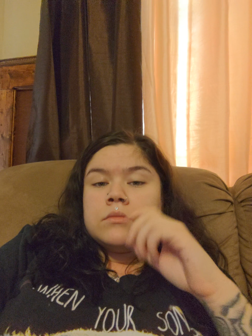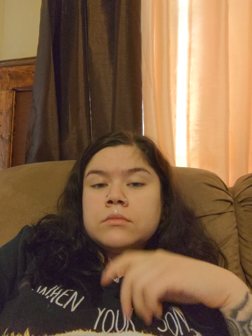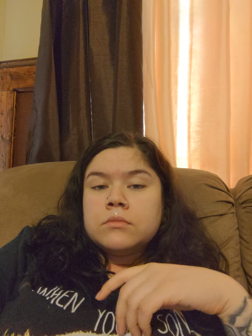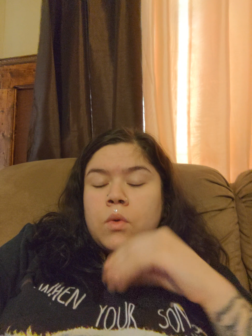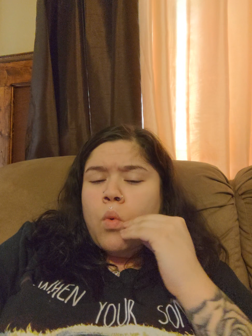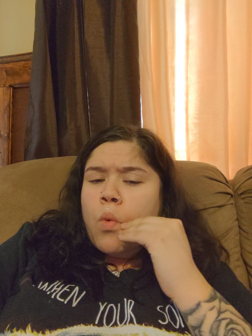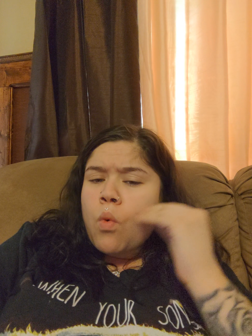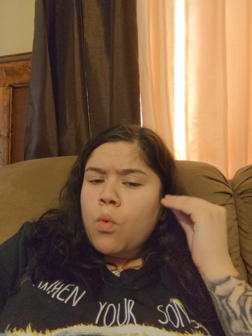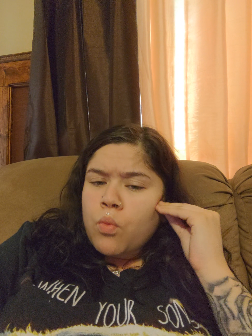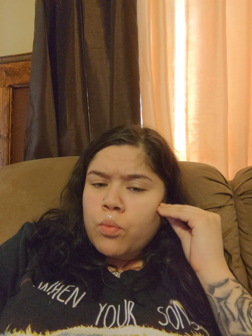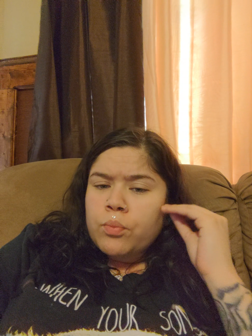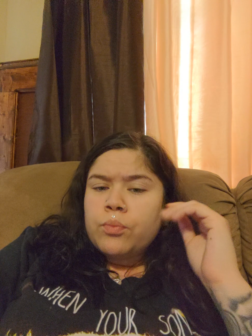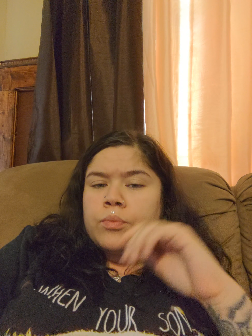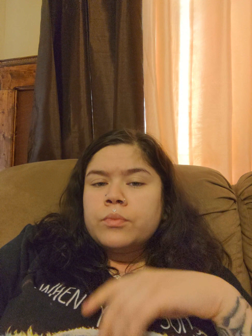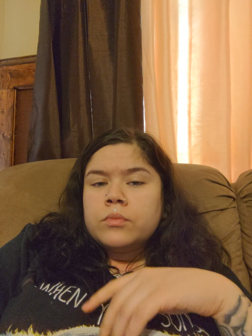home